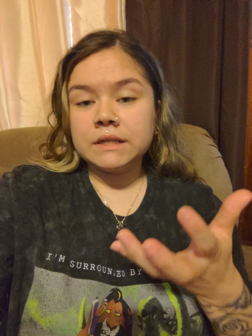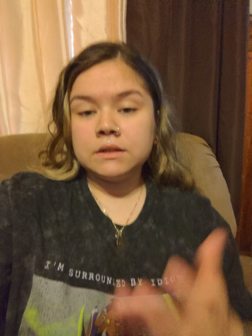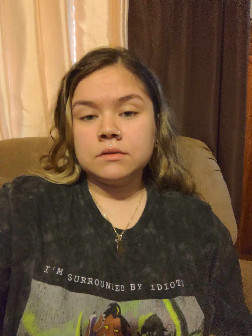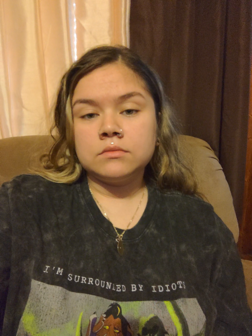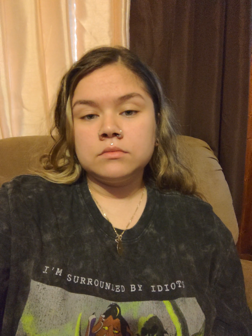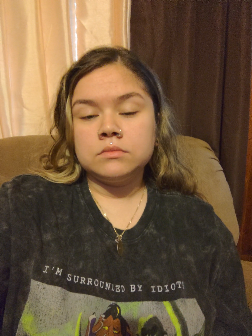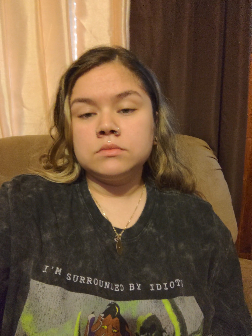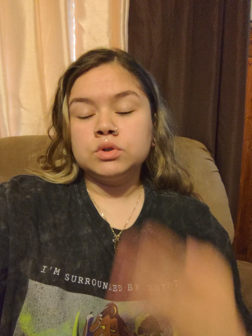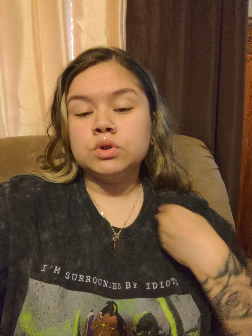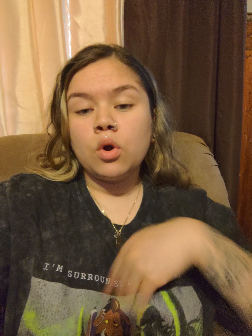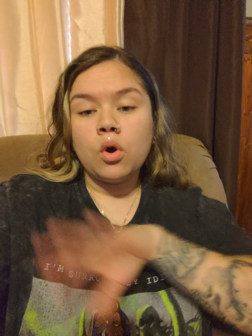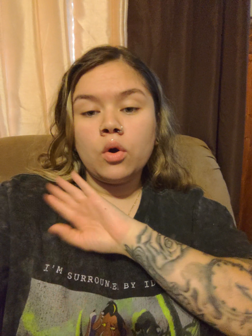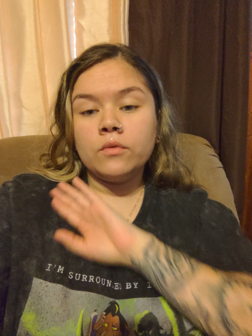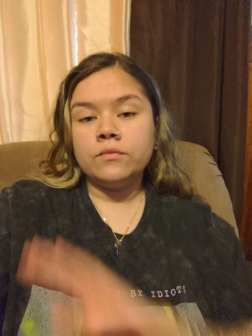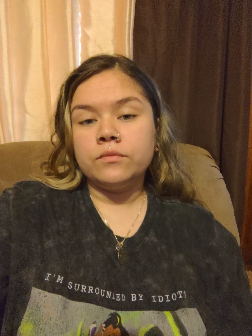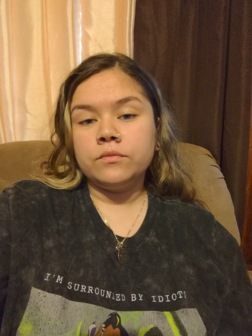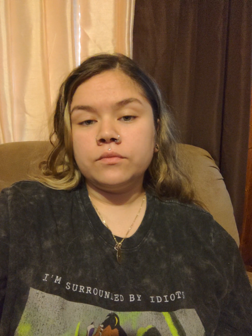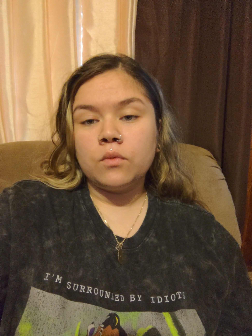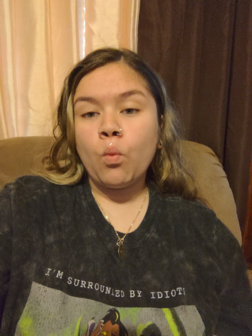scarf